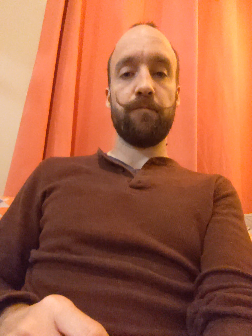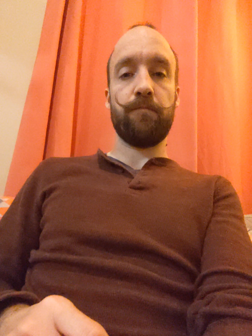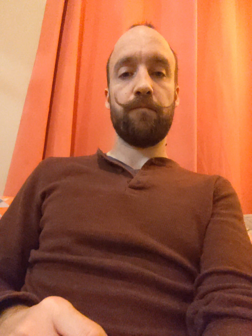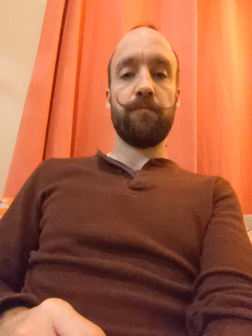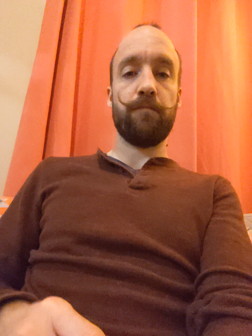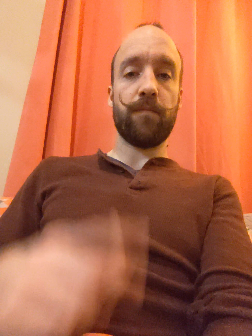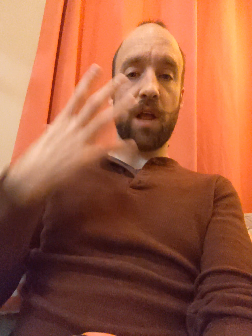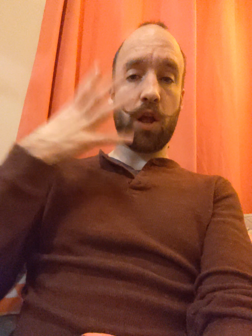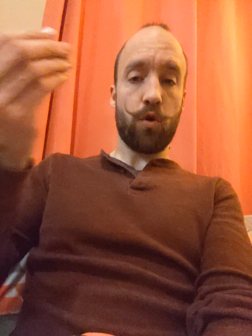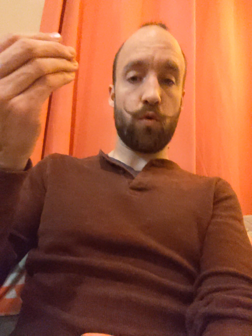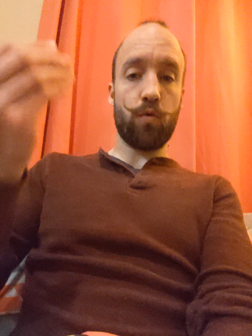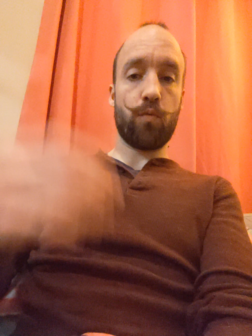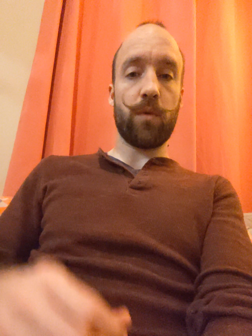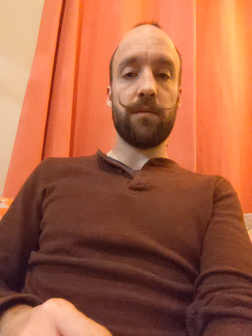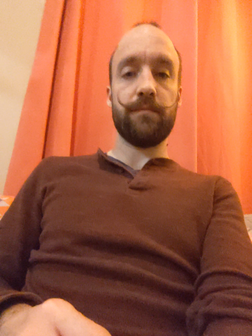go